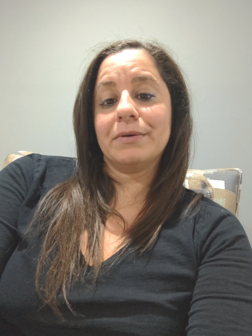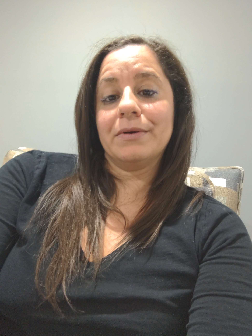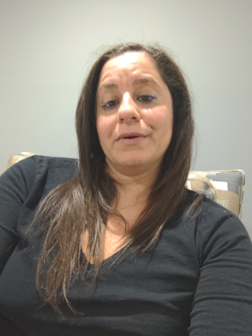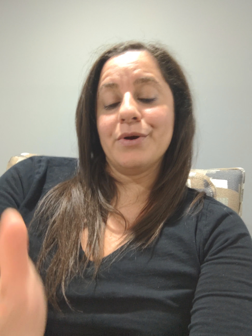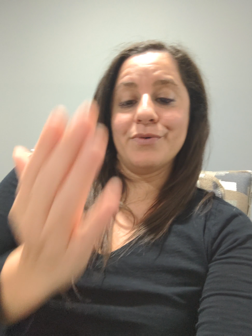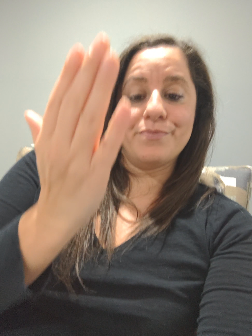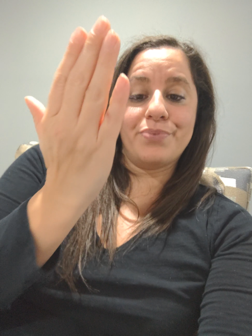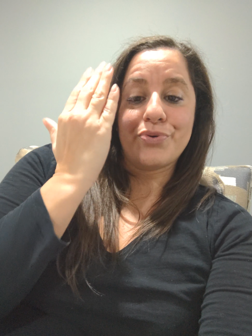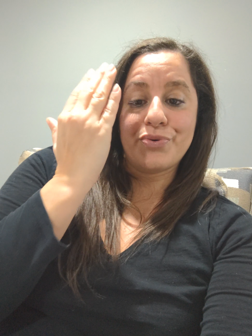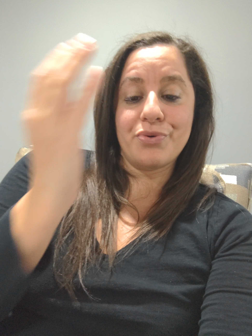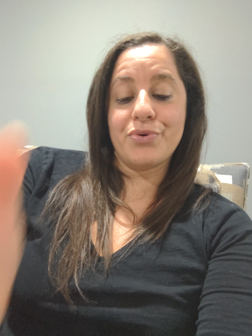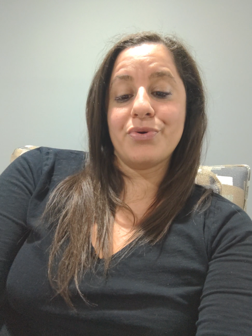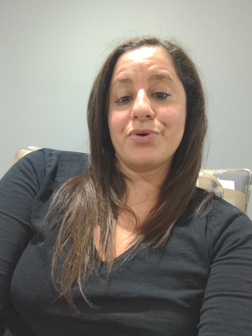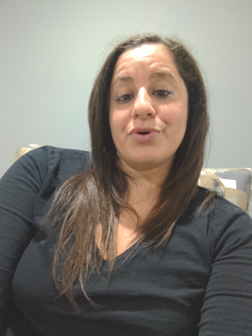morning